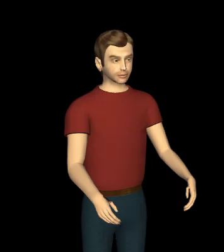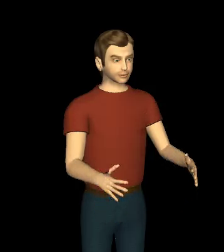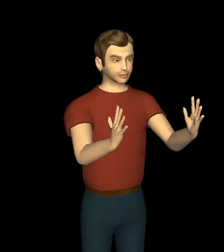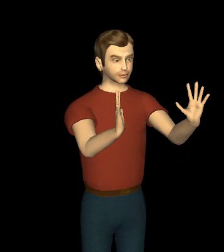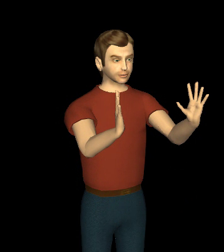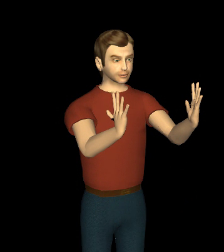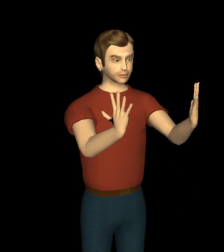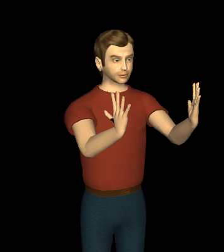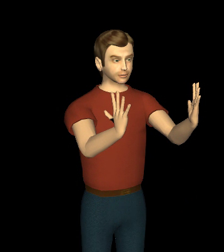أحسنت